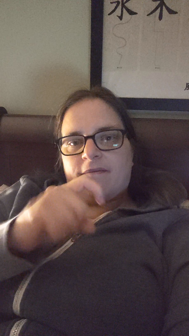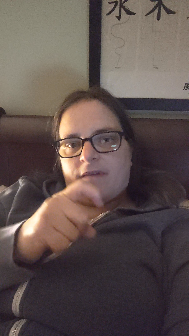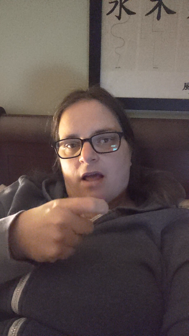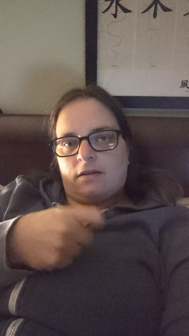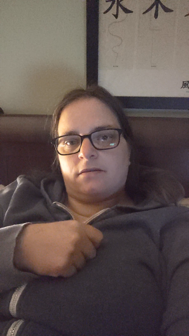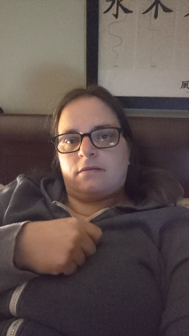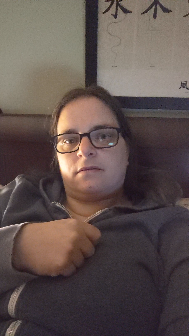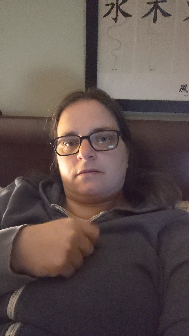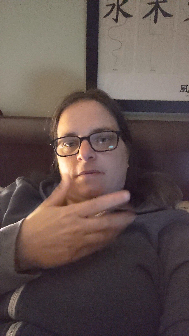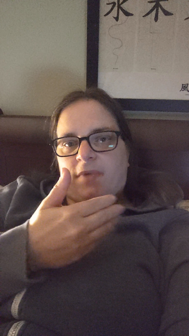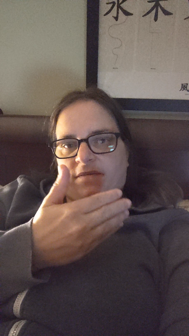butterfly